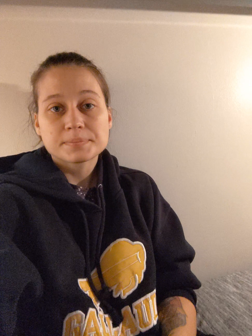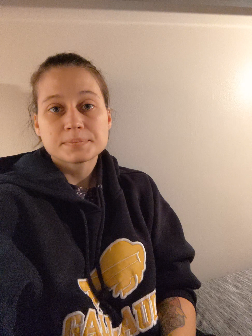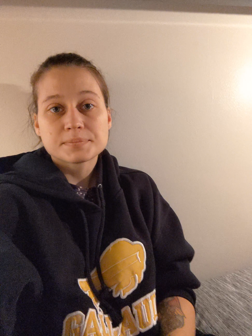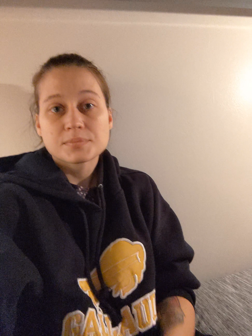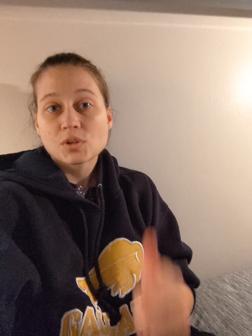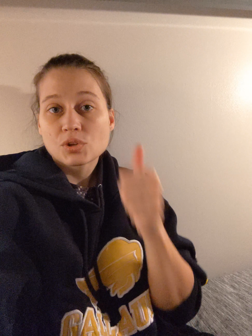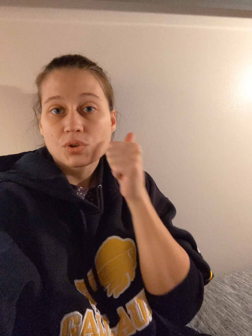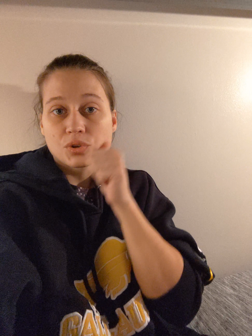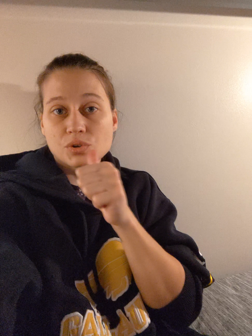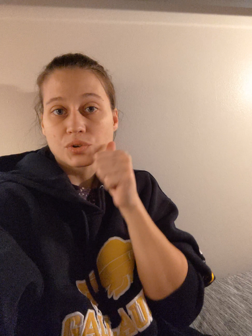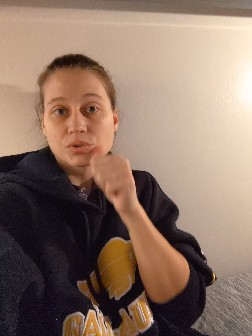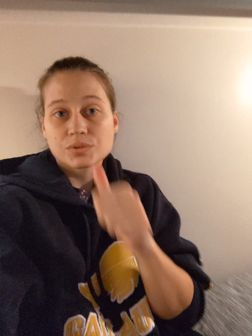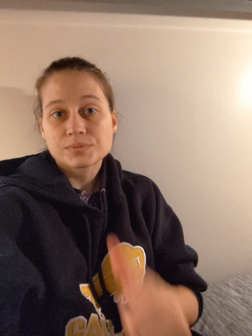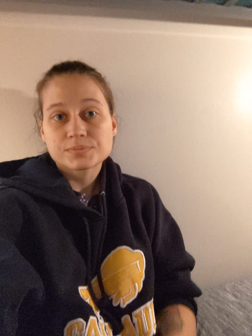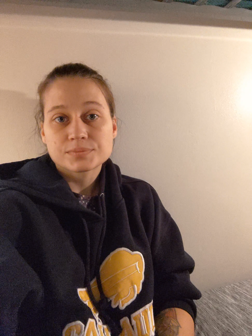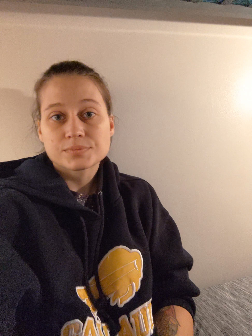girl